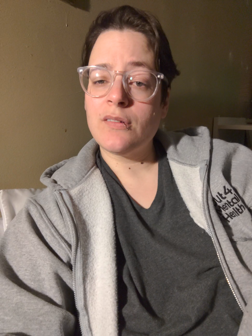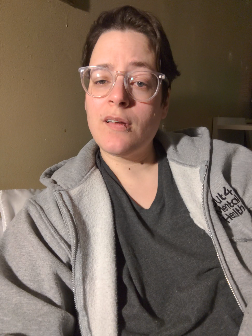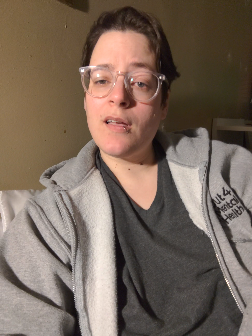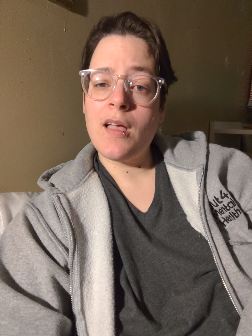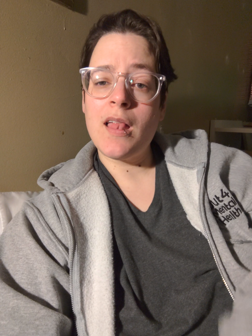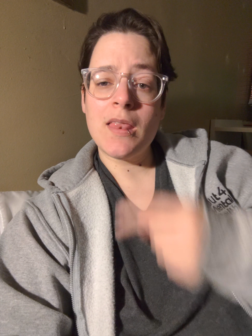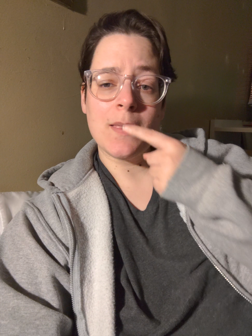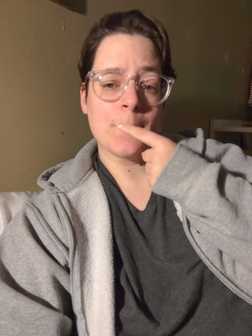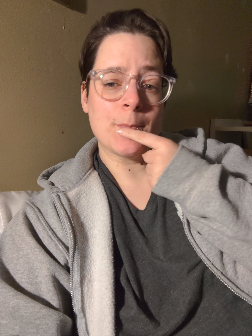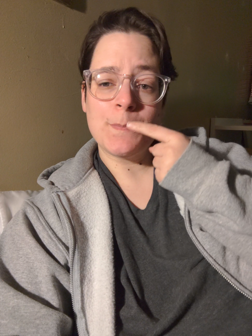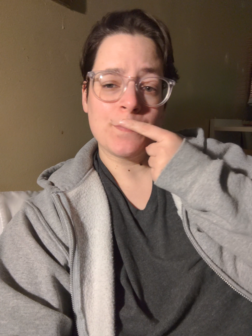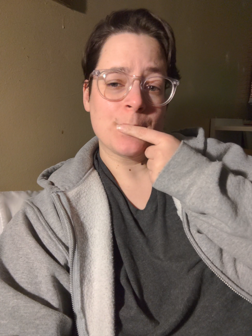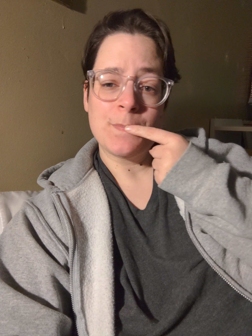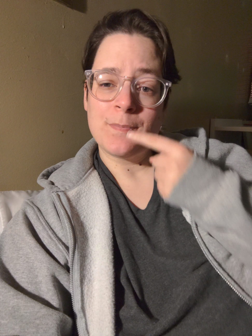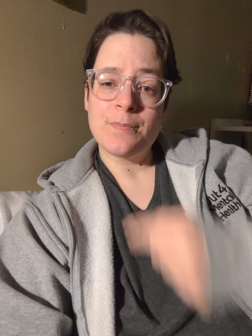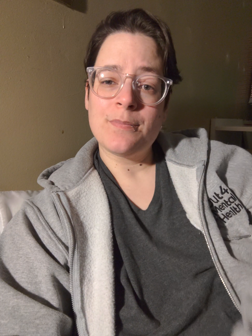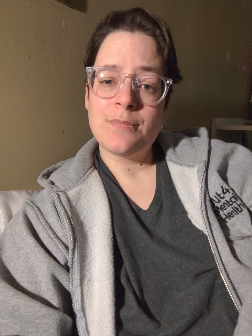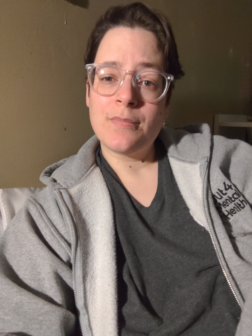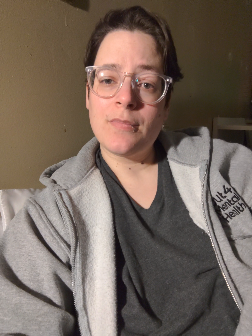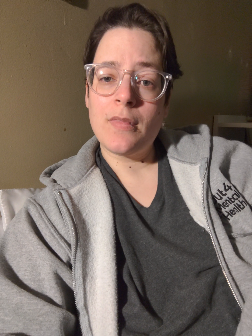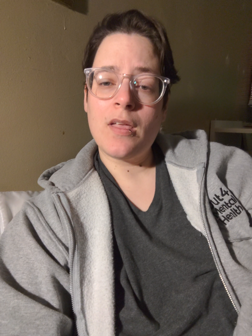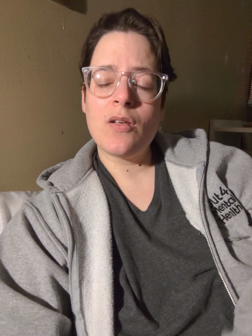lips